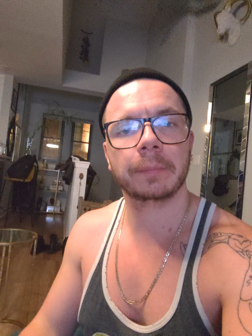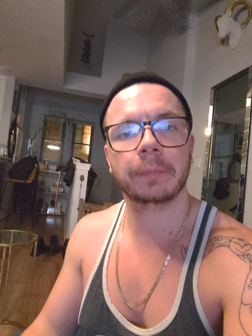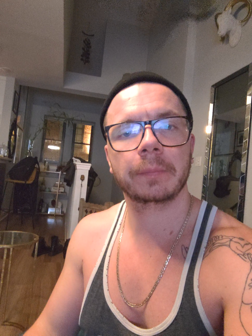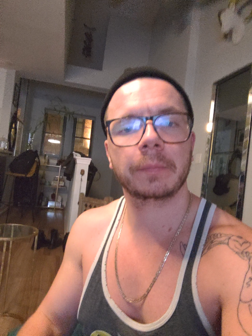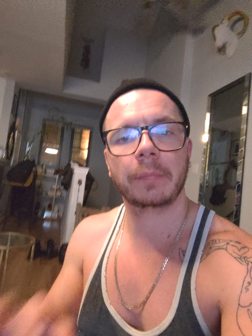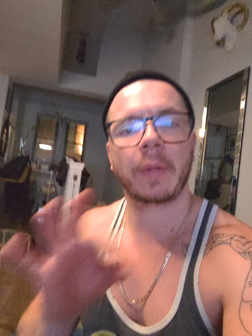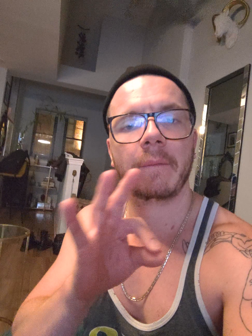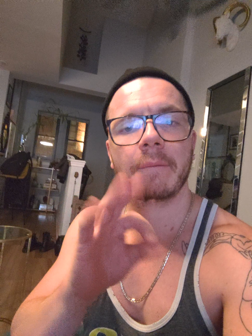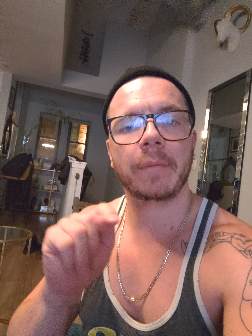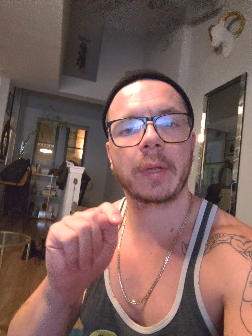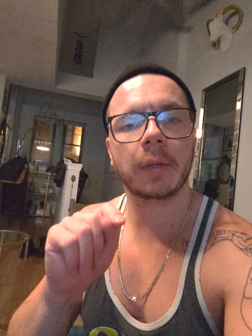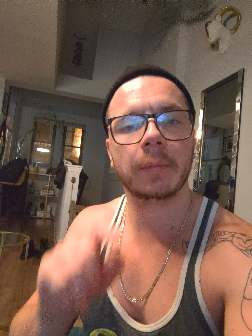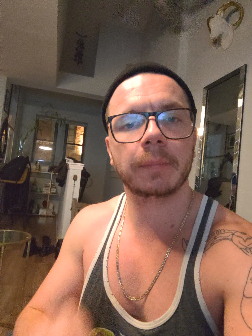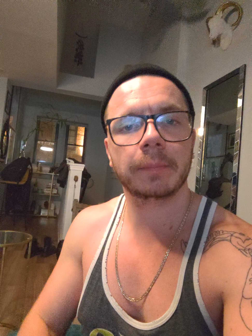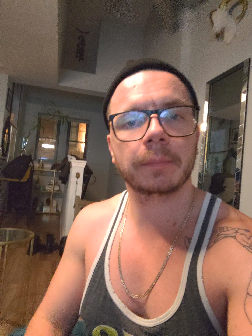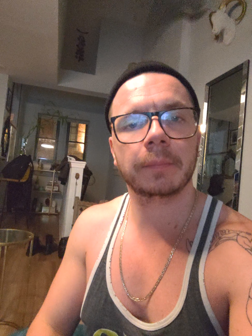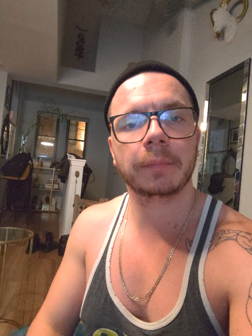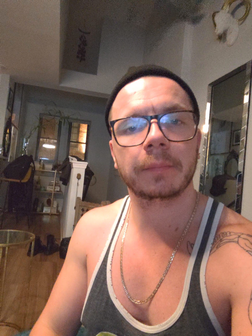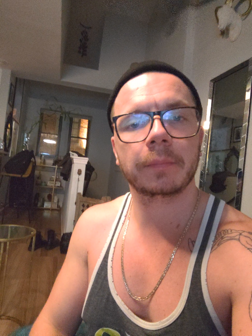feet